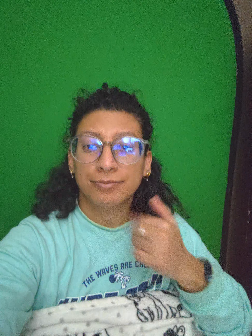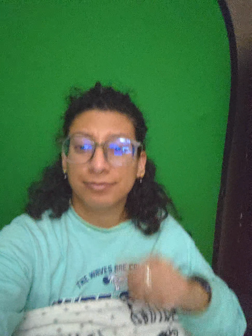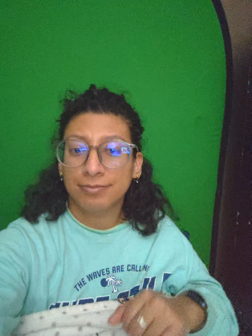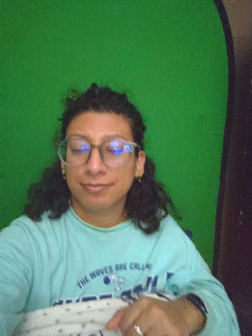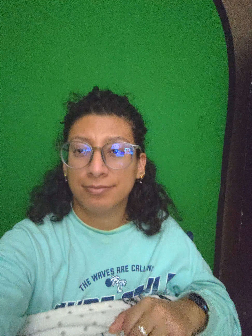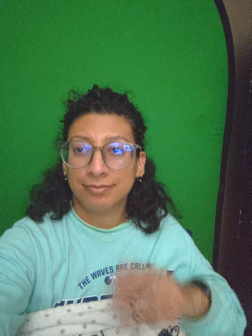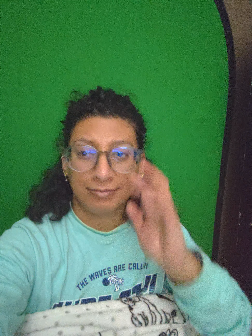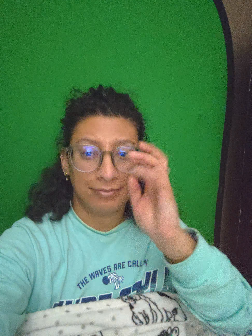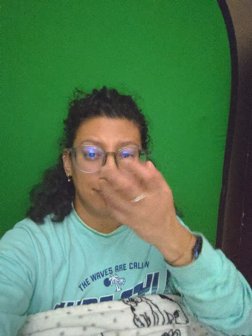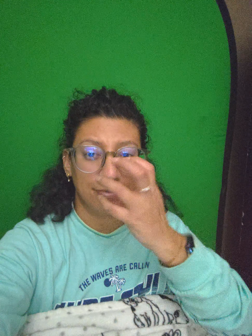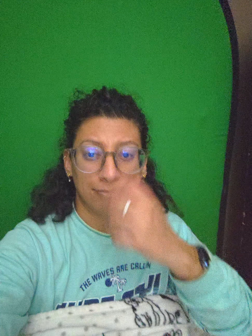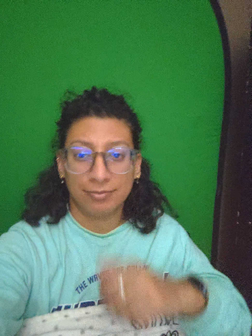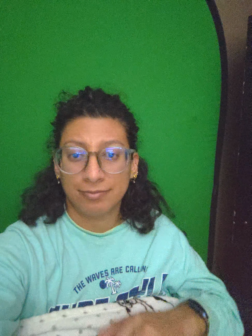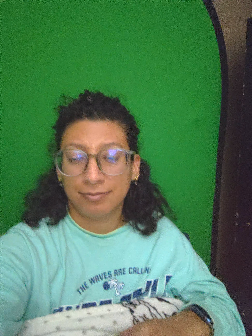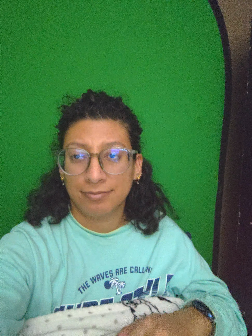clown